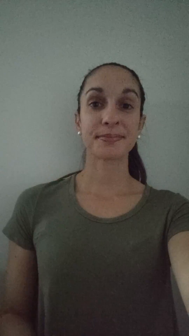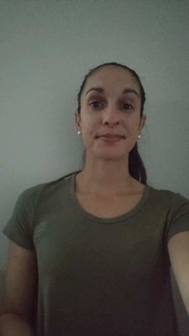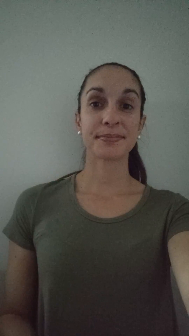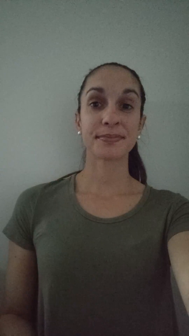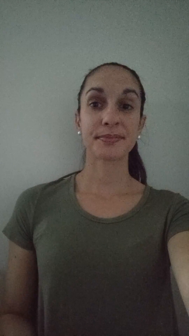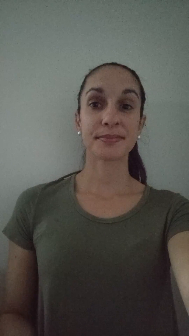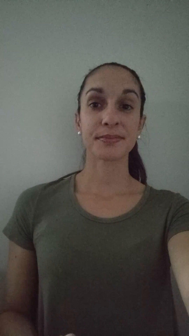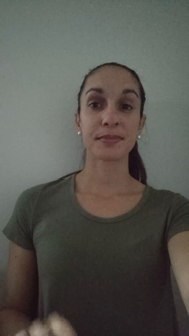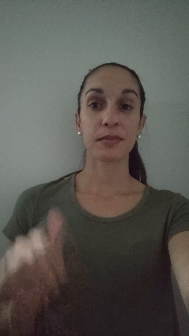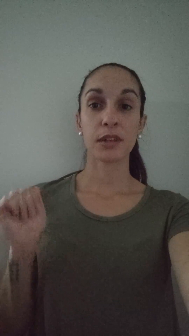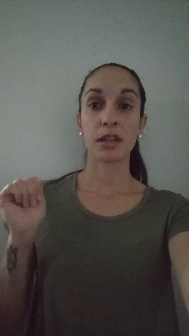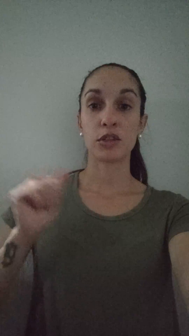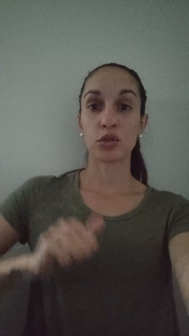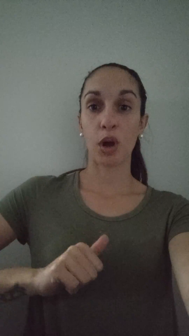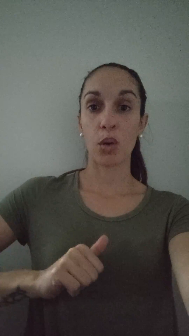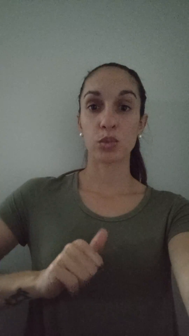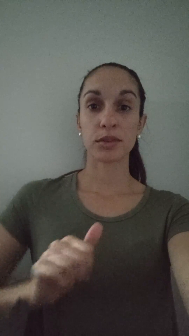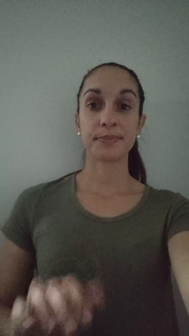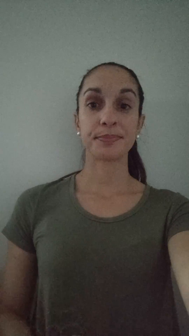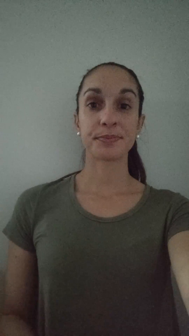coats